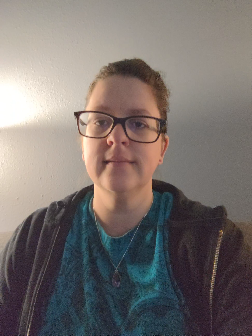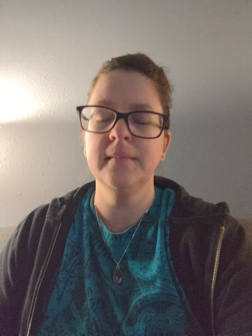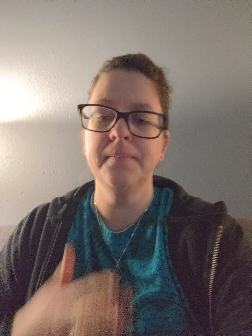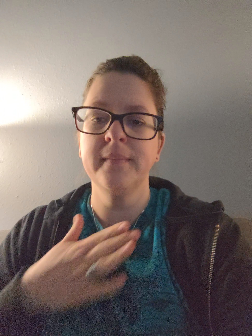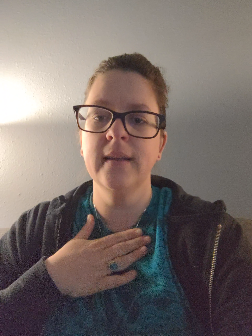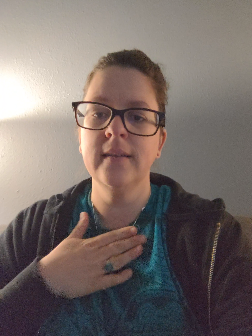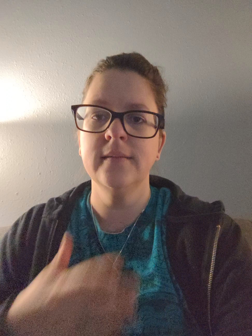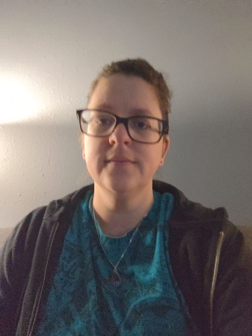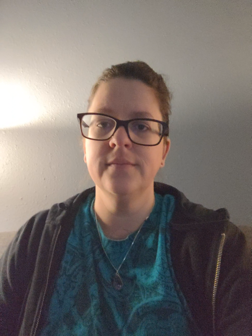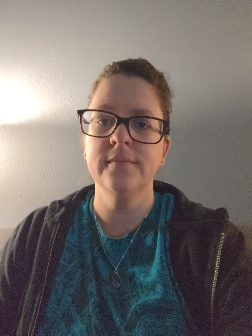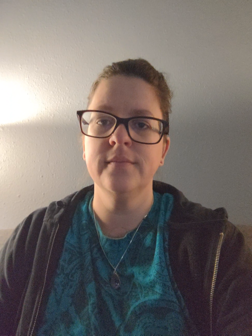my